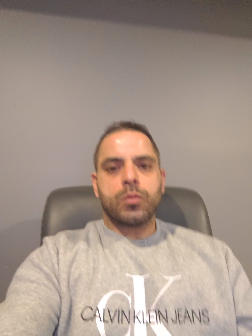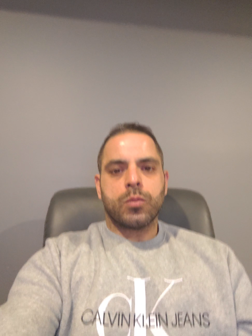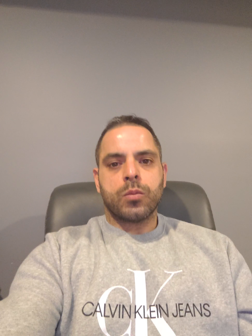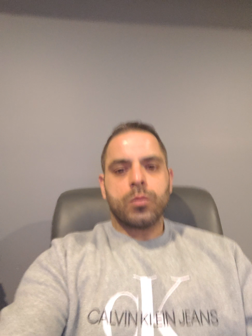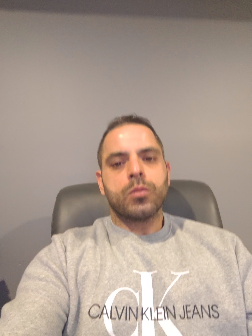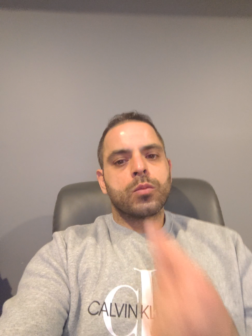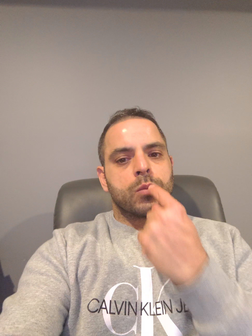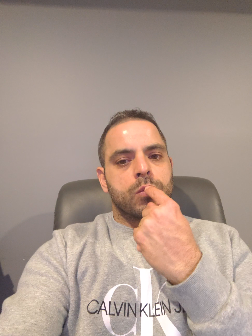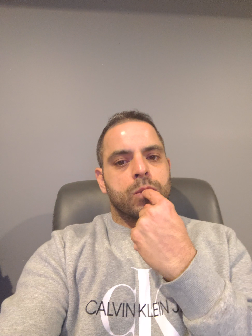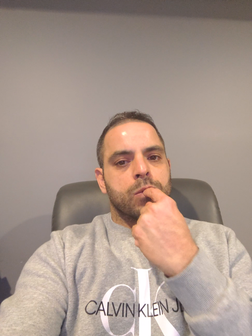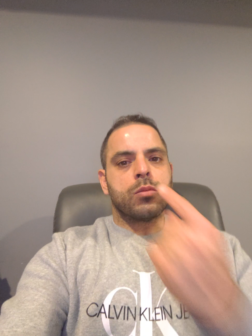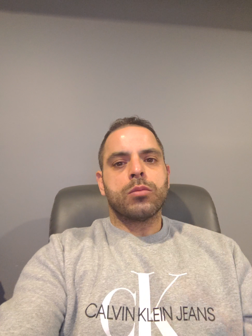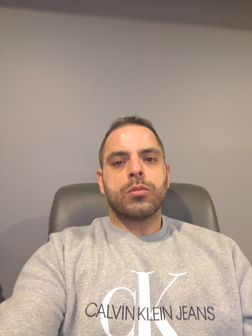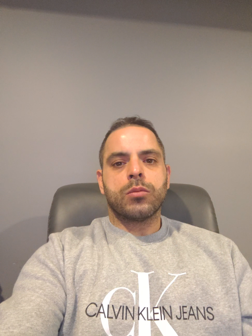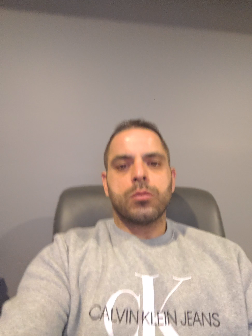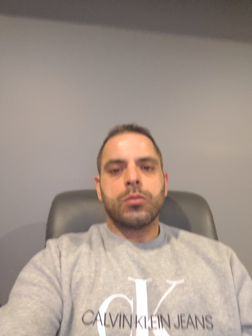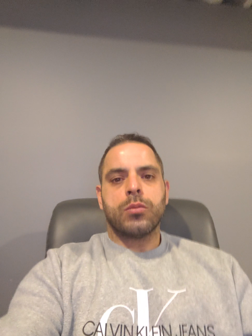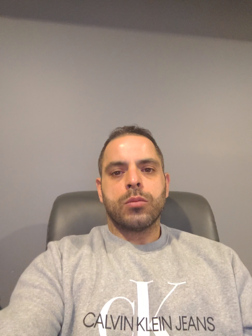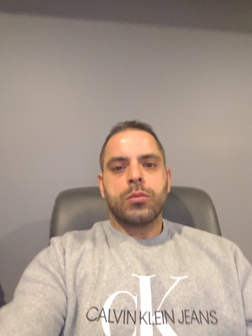tooth